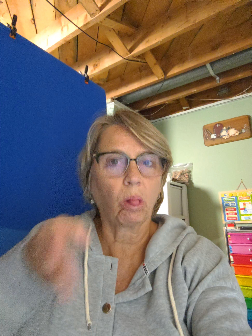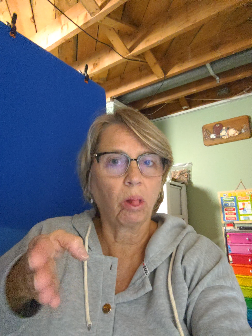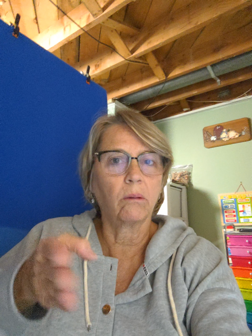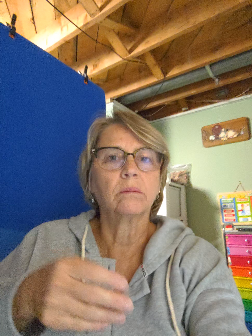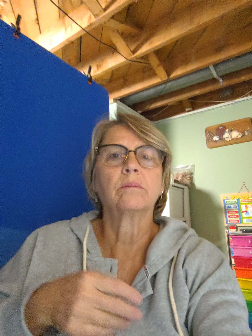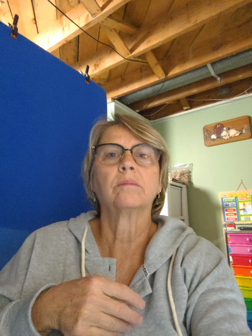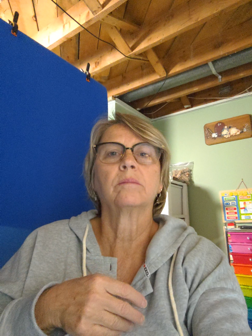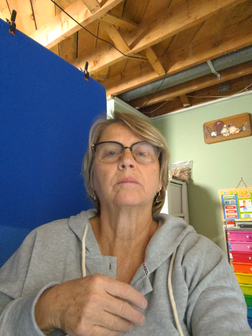will